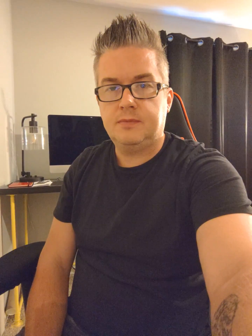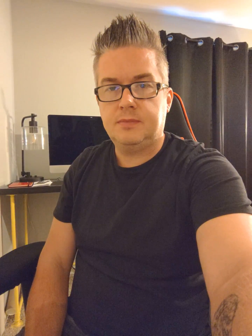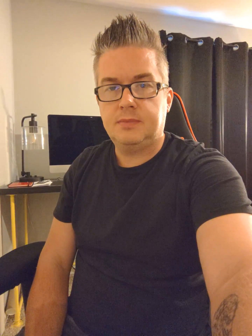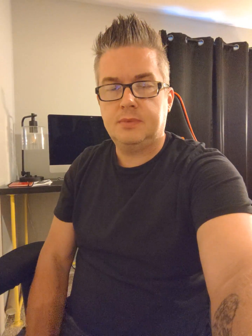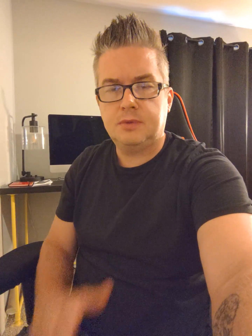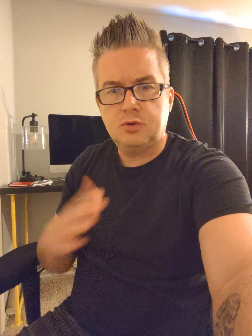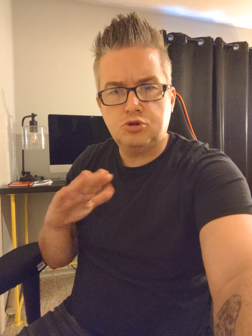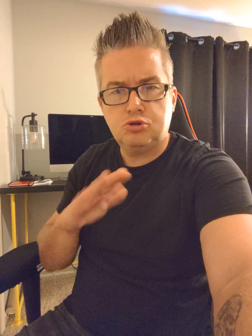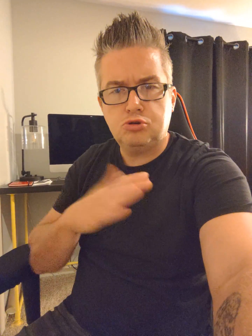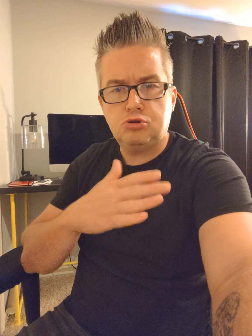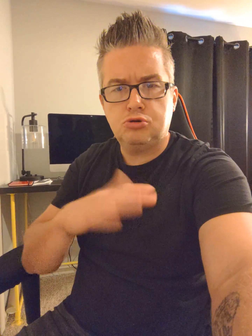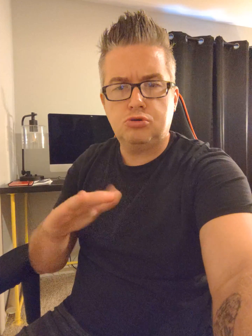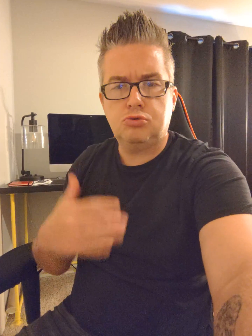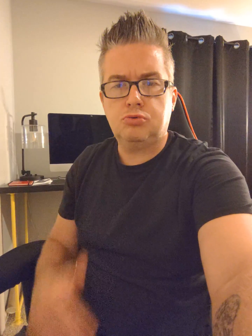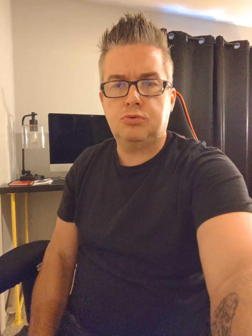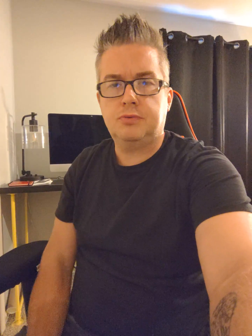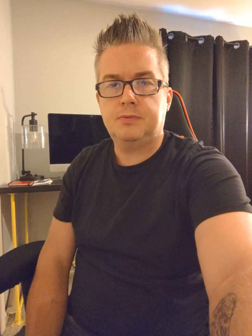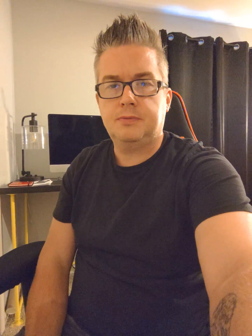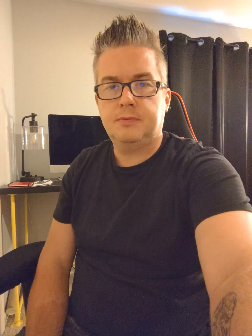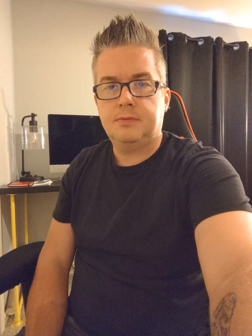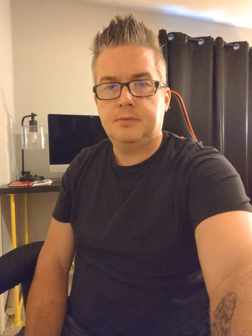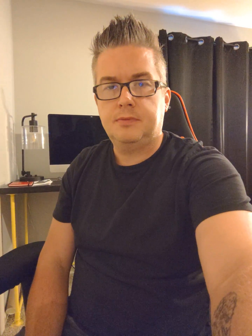cook